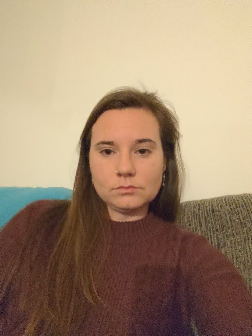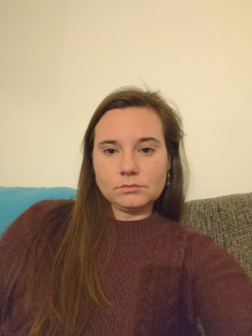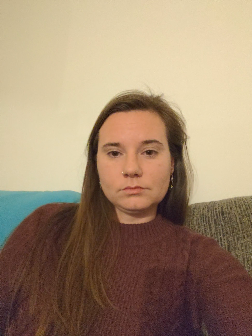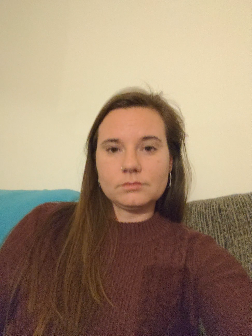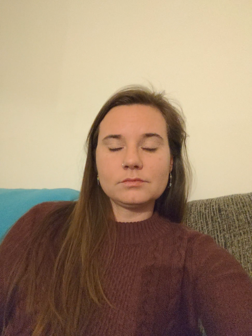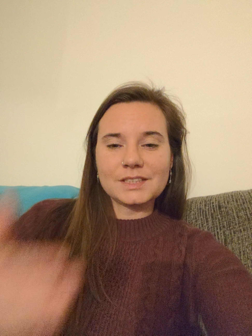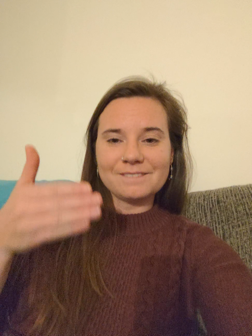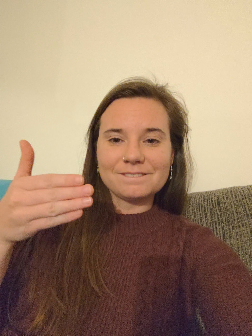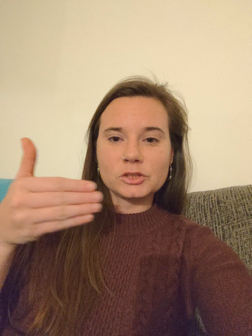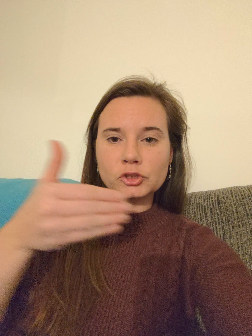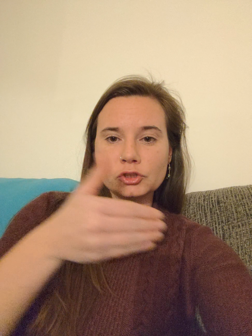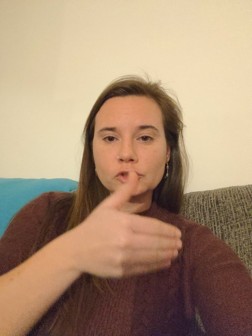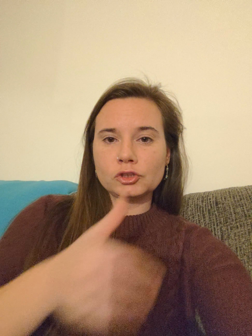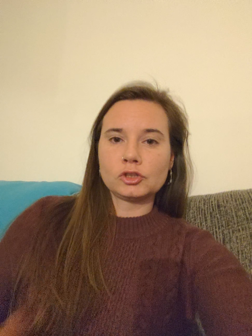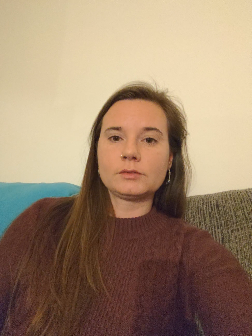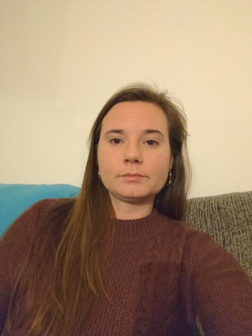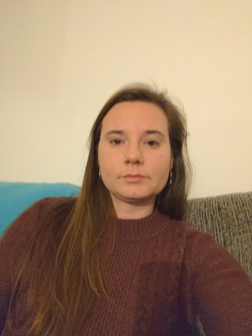fish